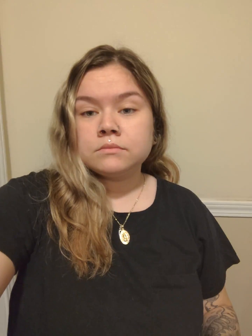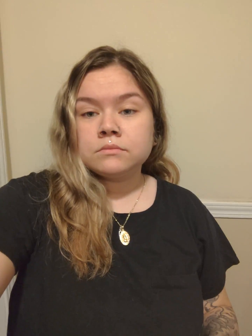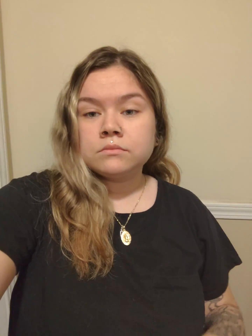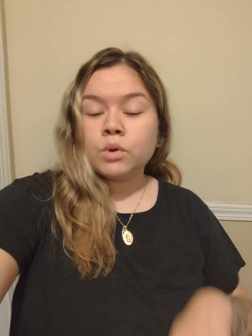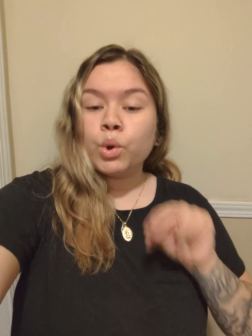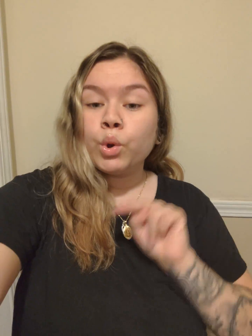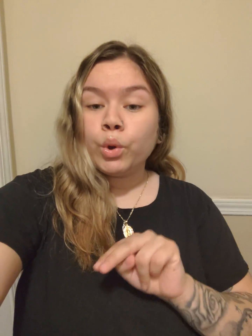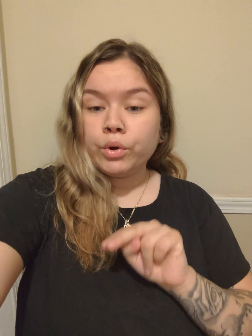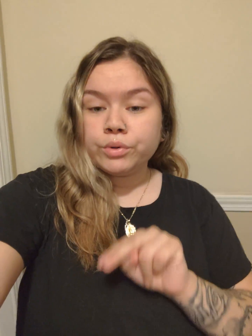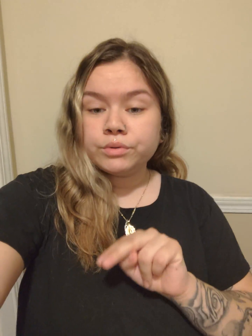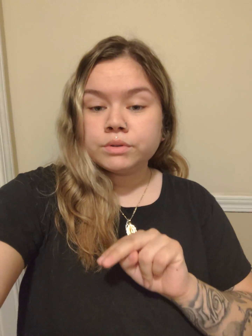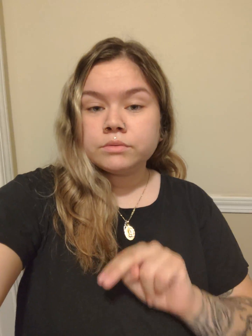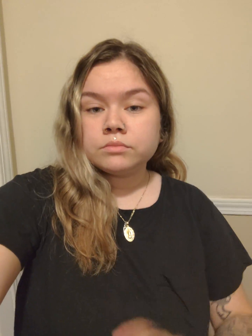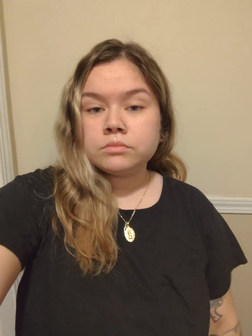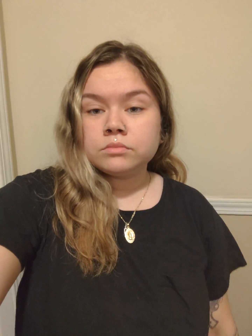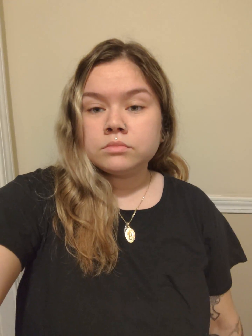nurse